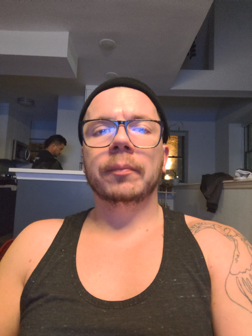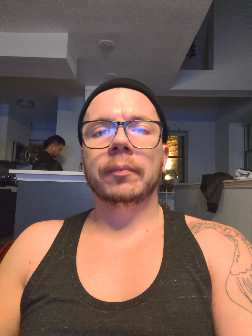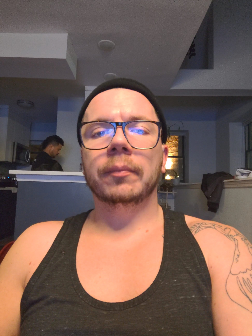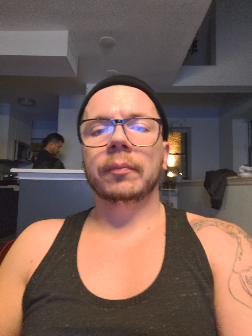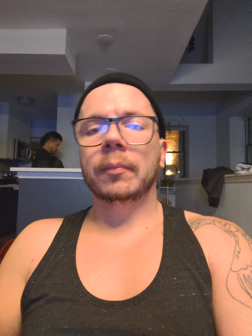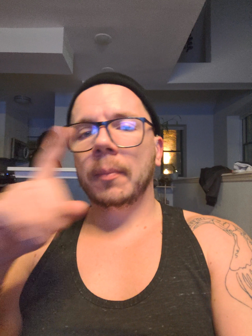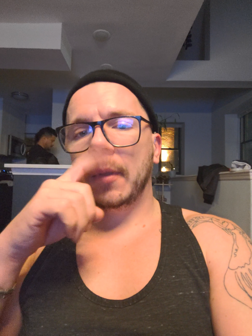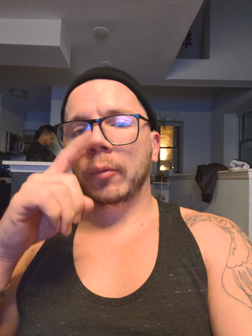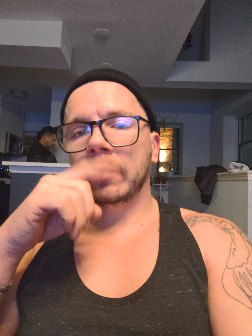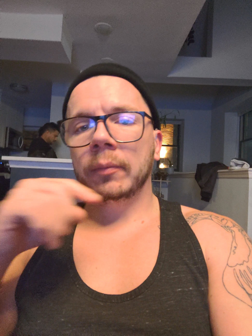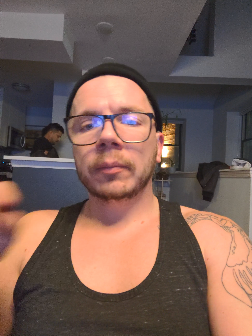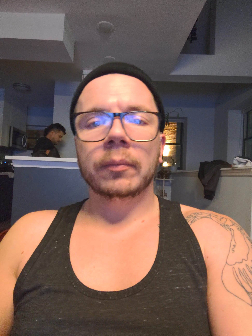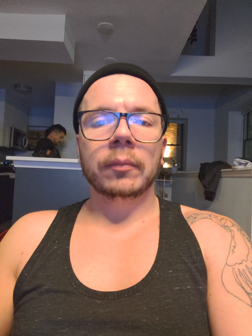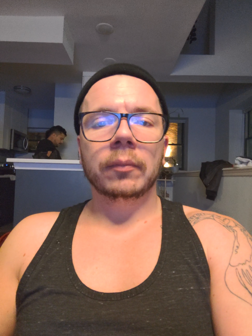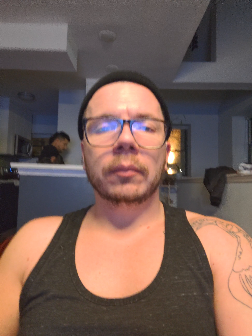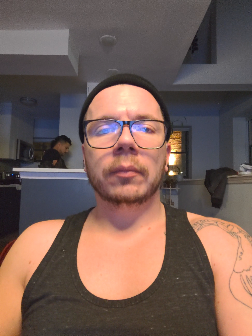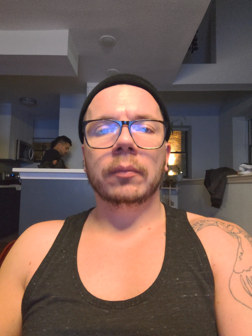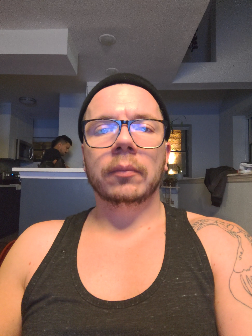mouse